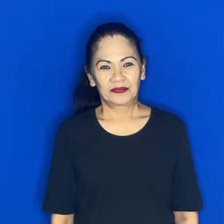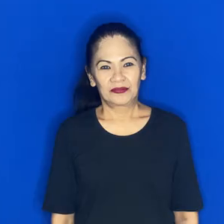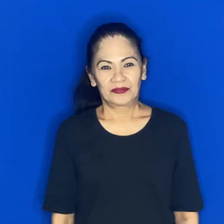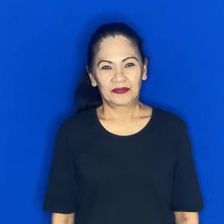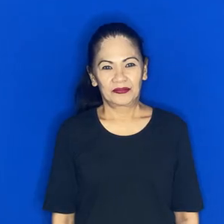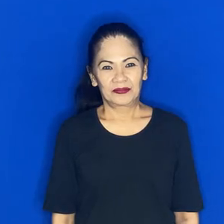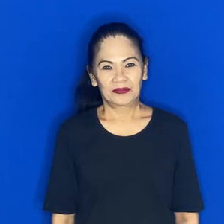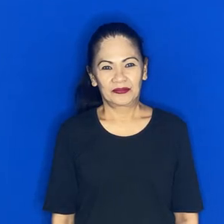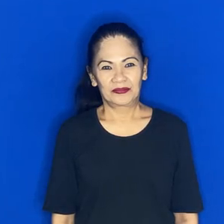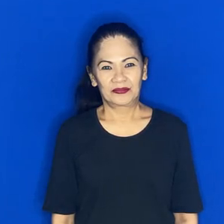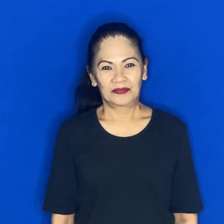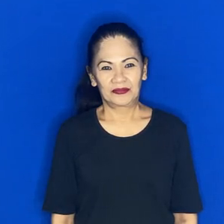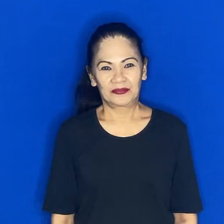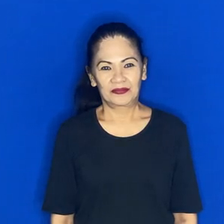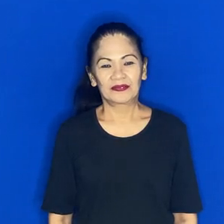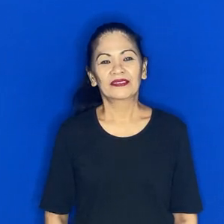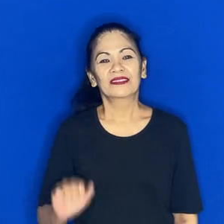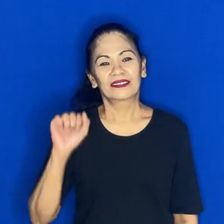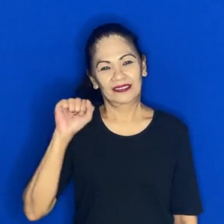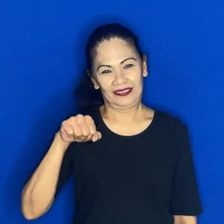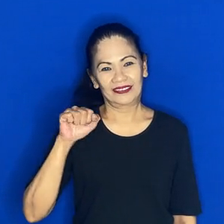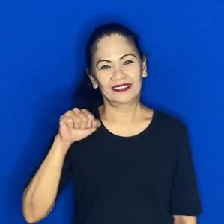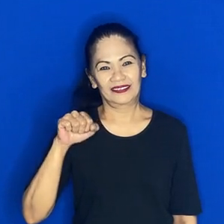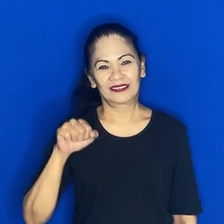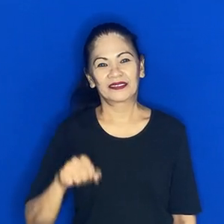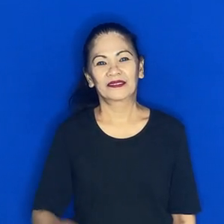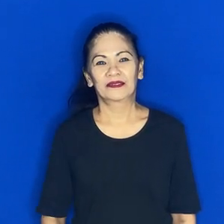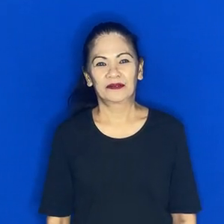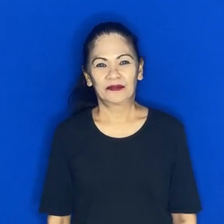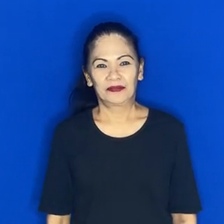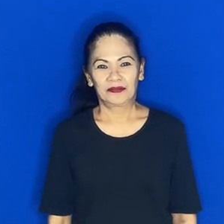yes